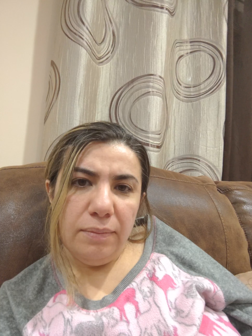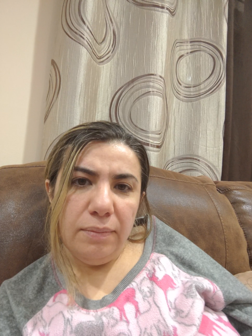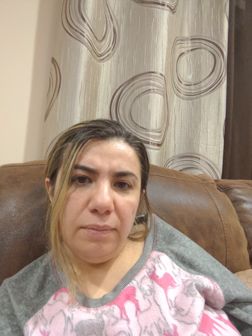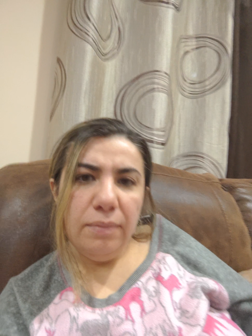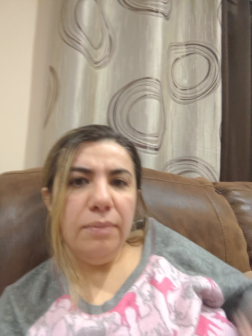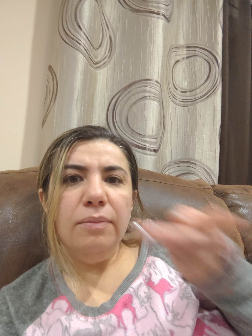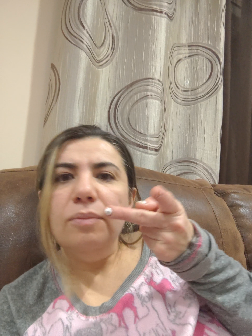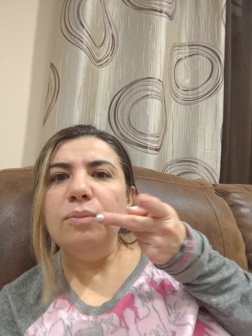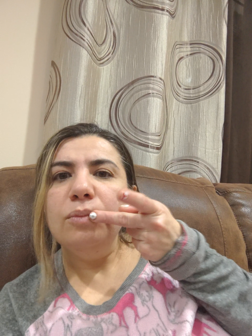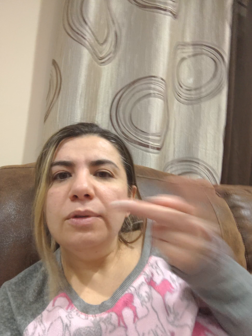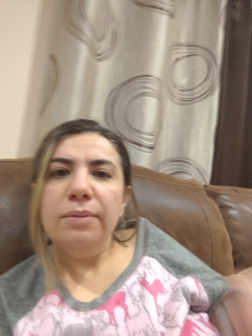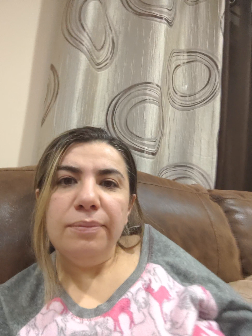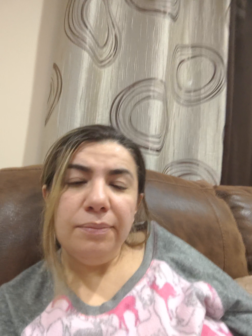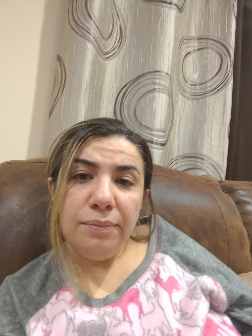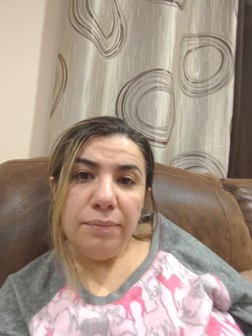kiss